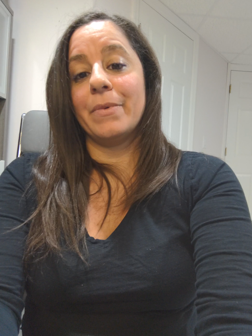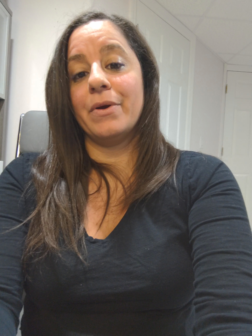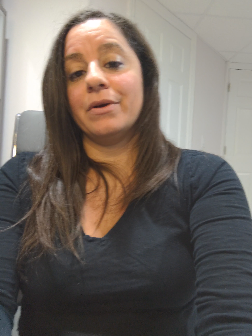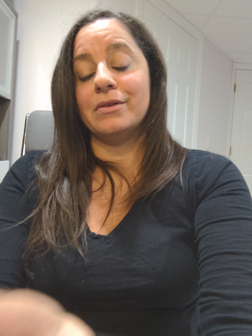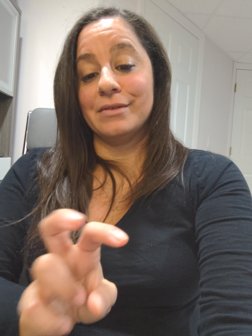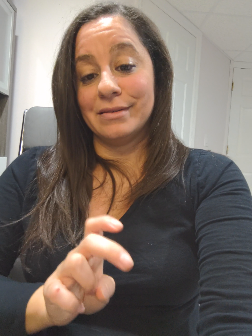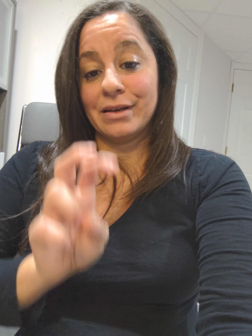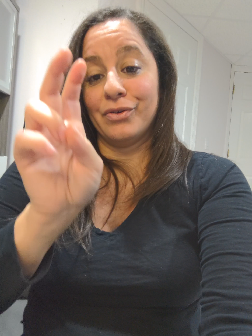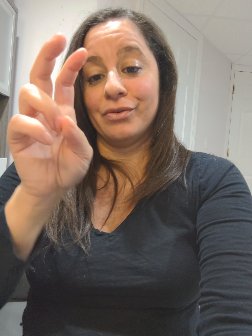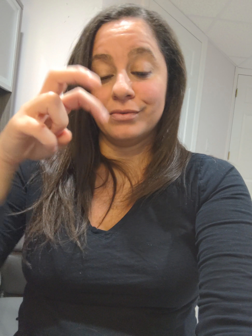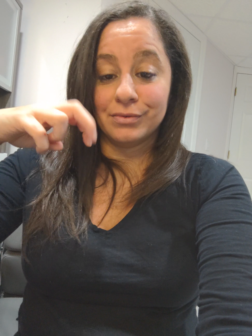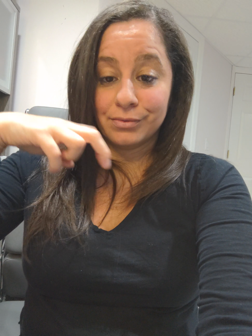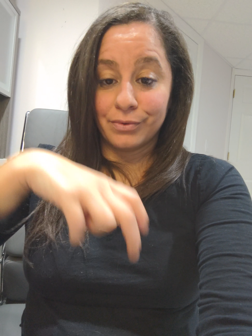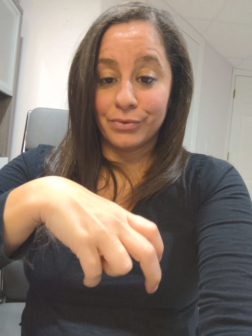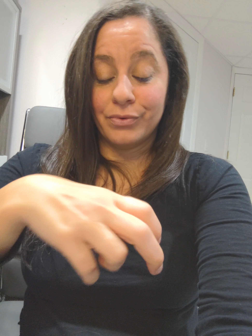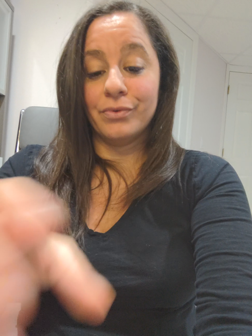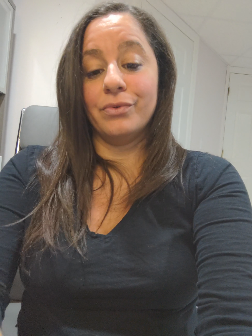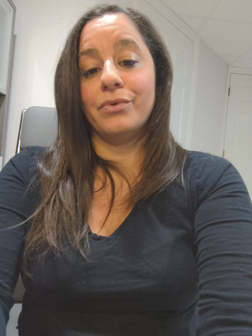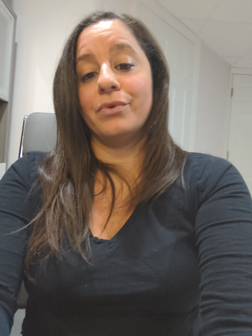stairs